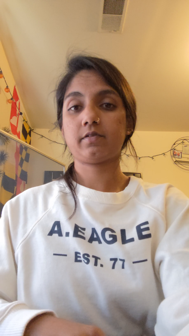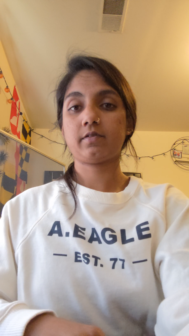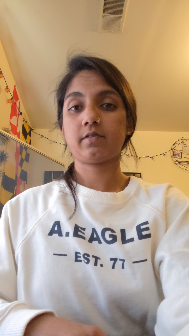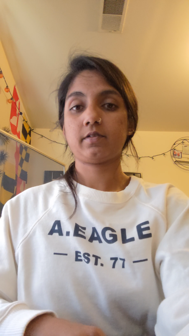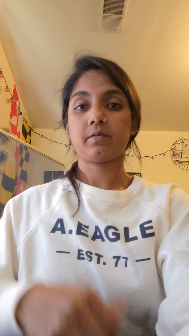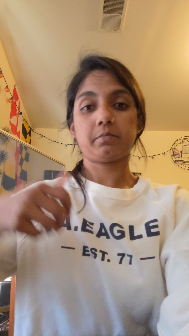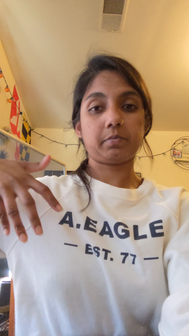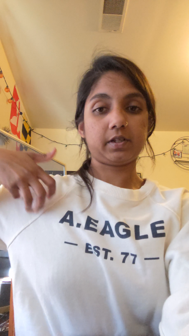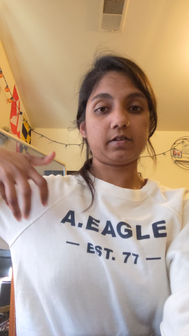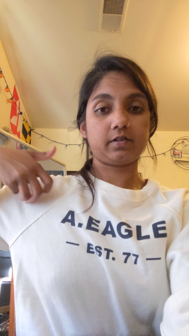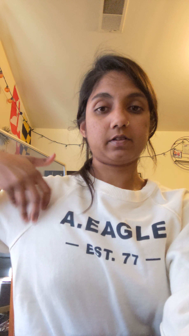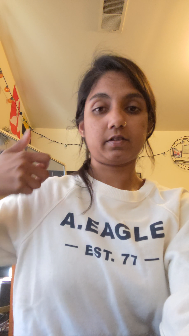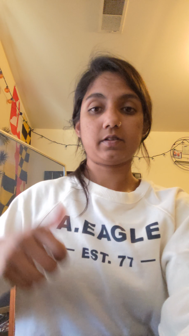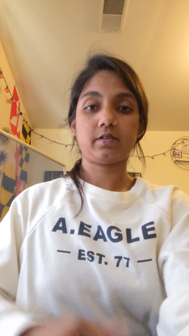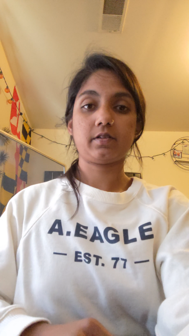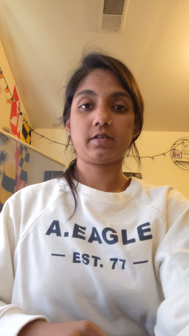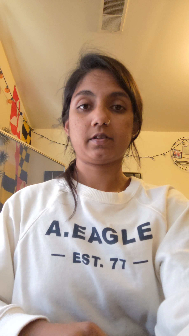monkey